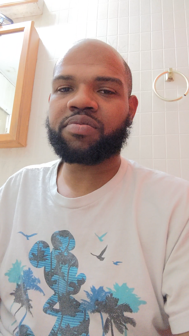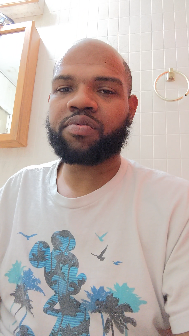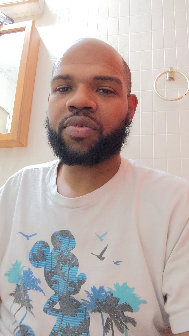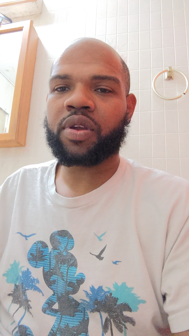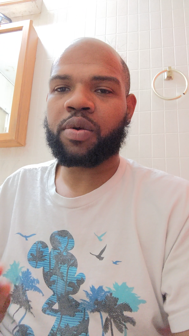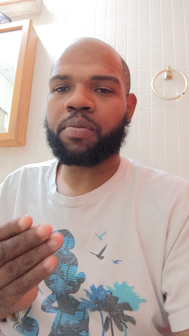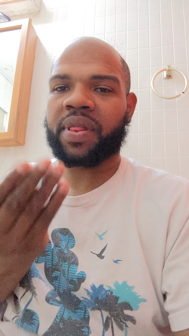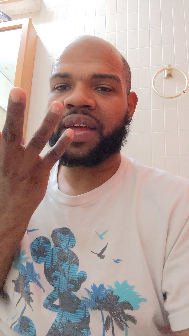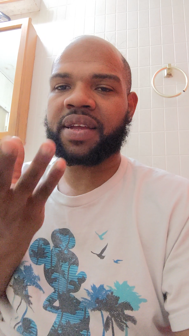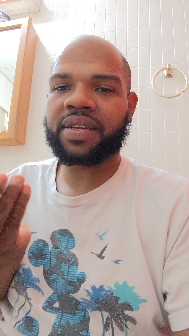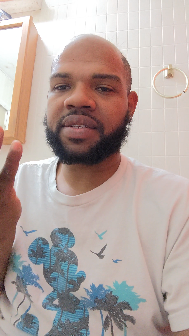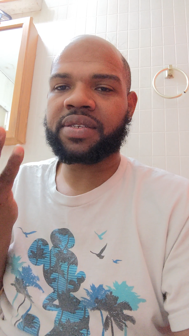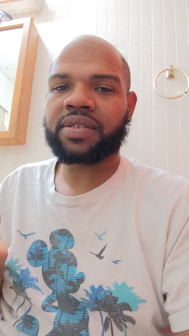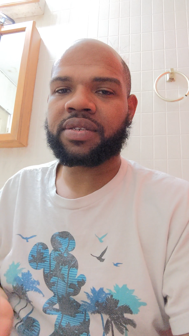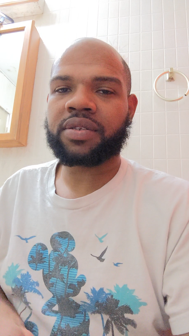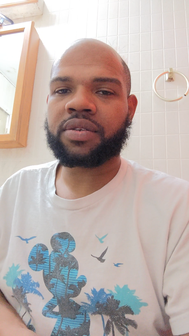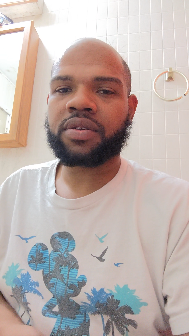plants